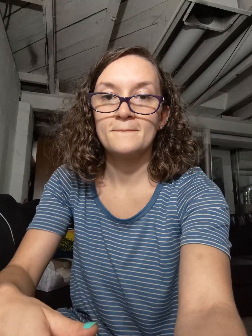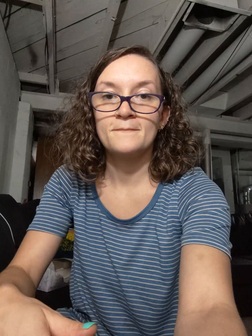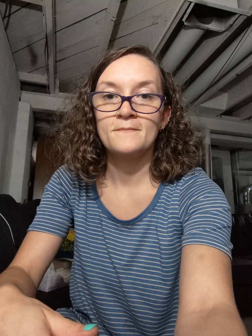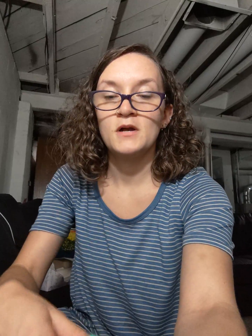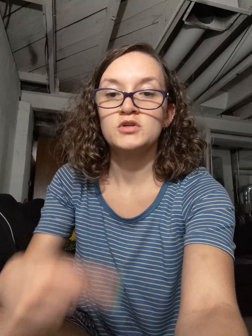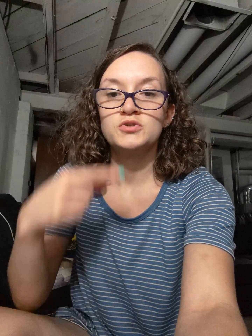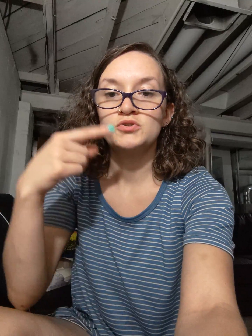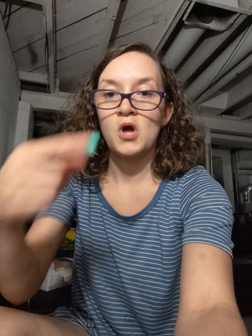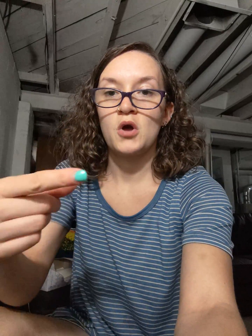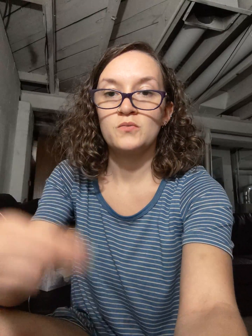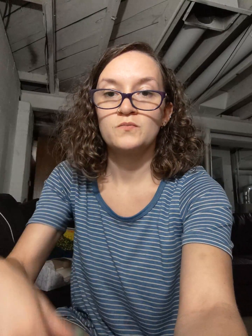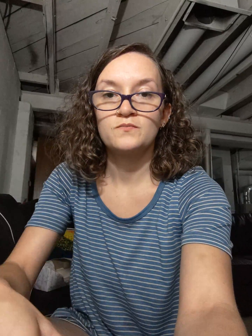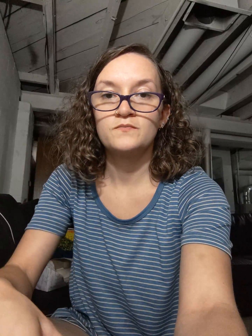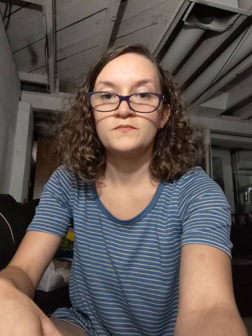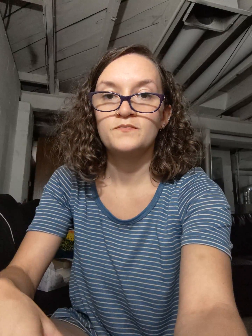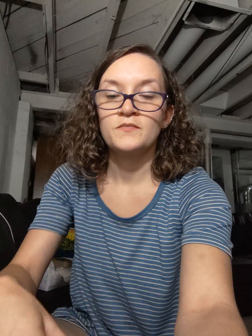show